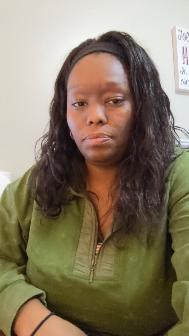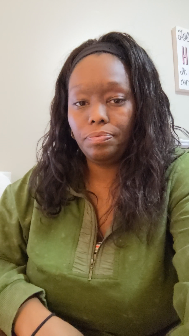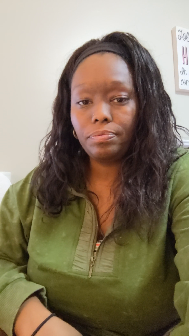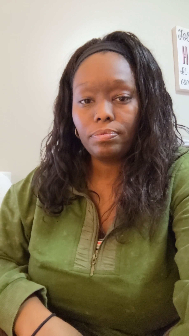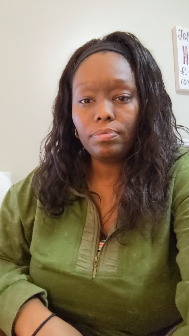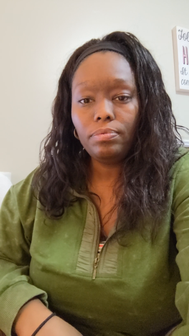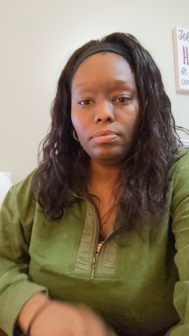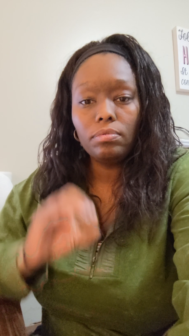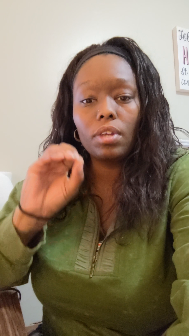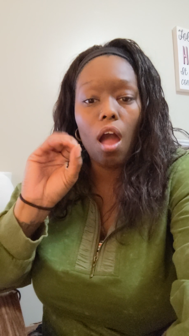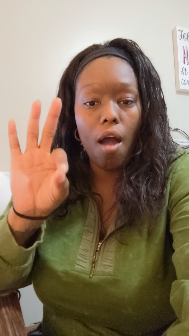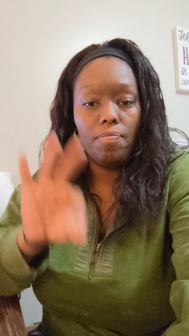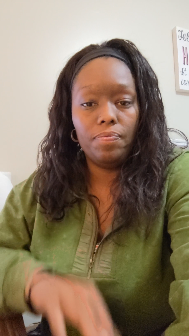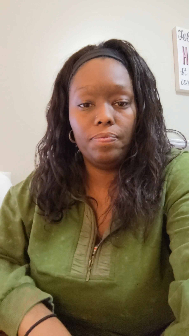of